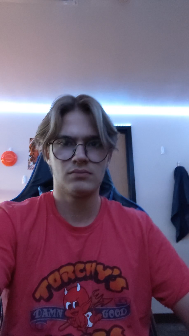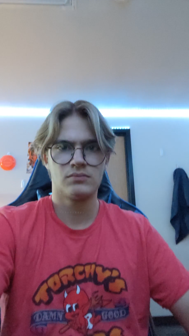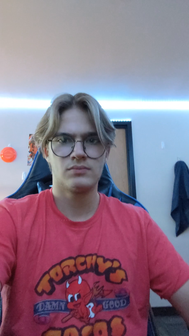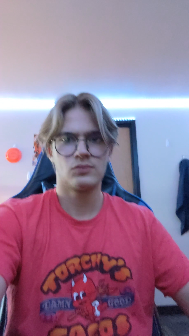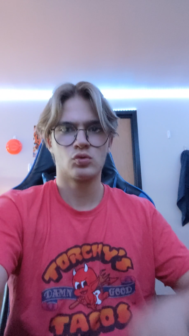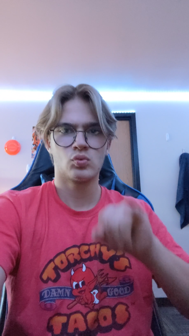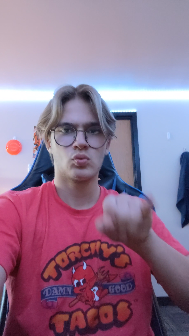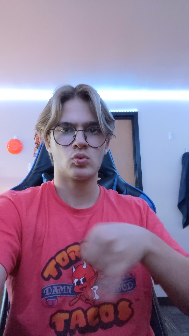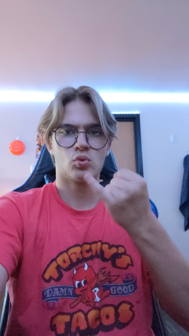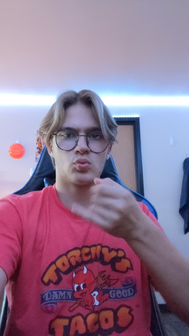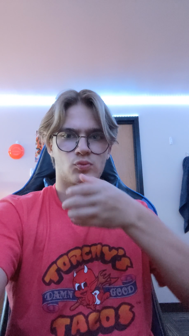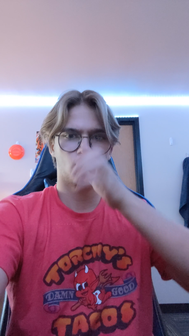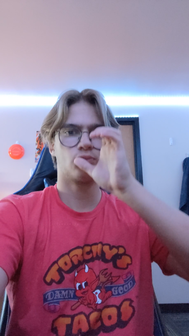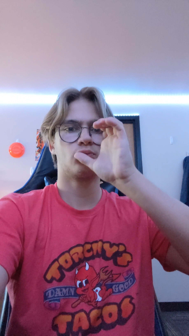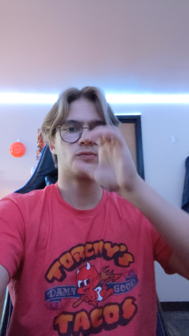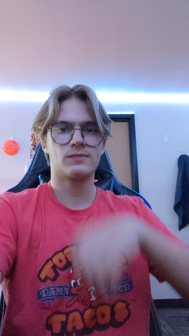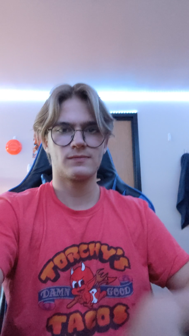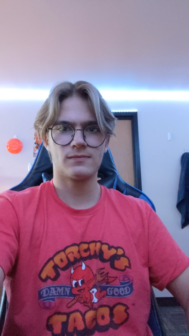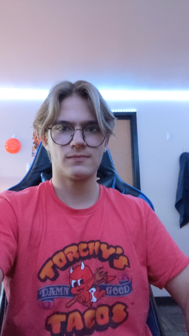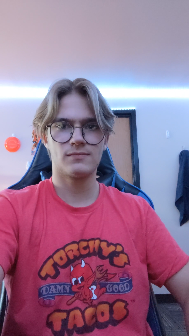juice